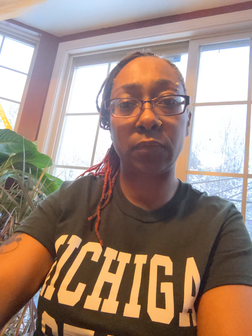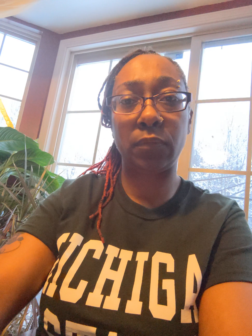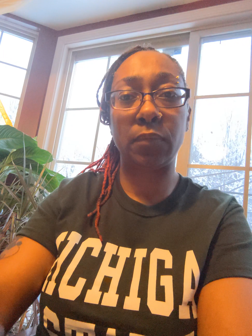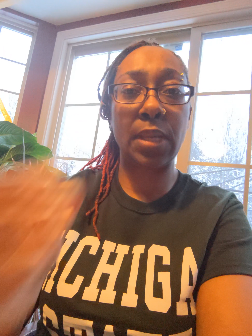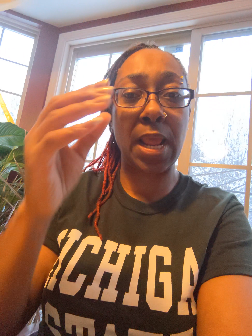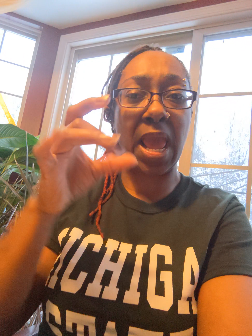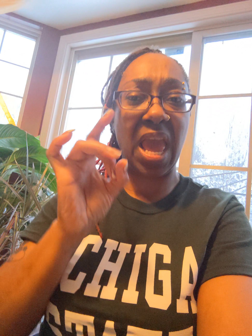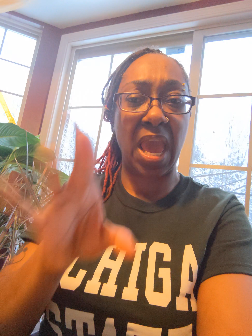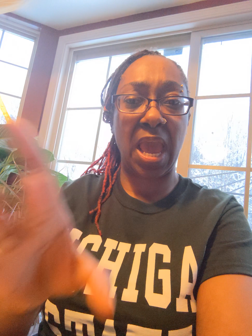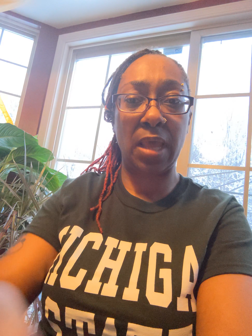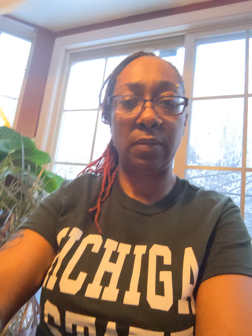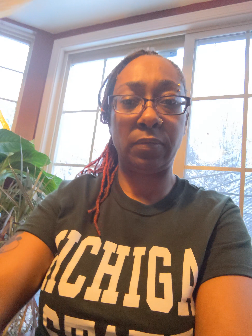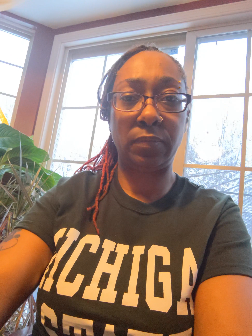hate